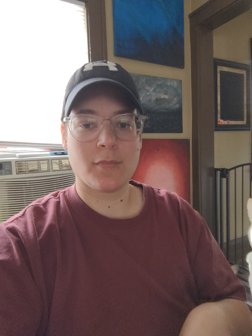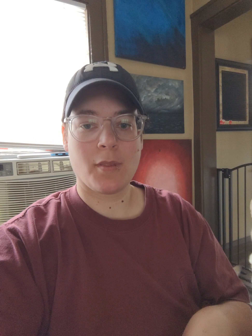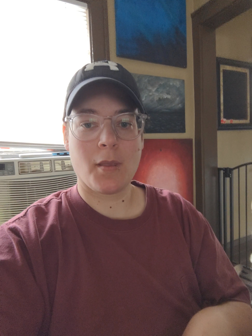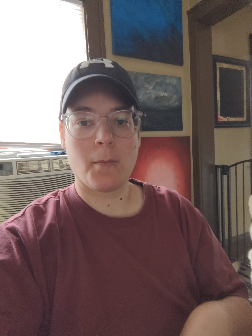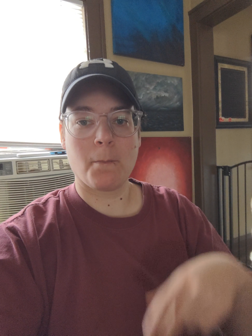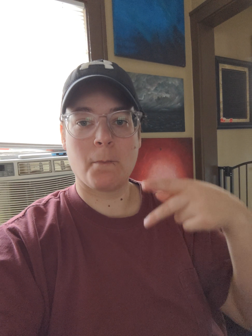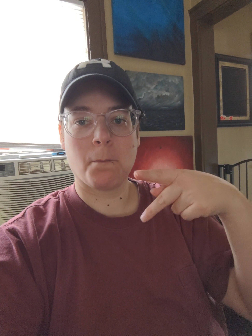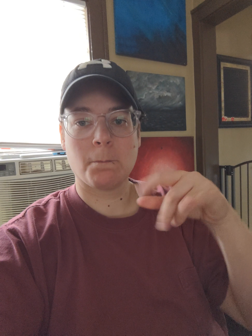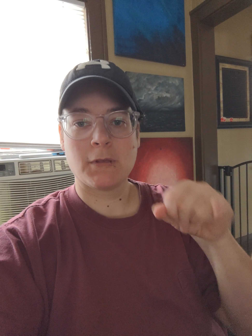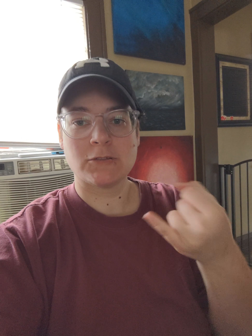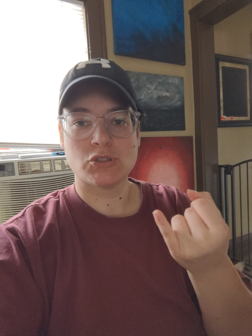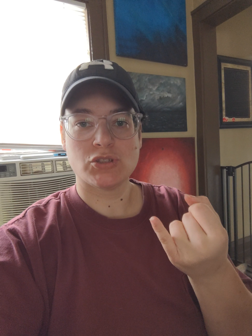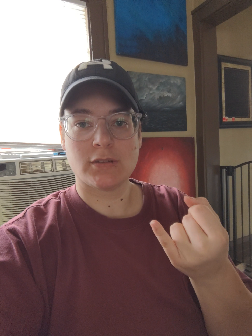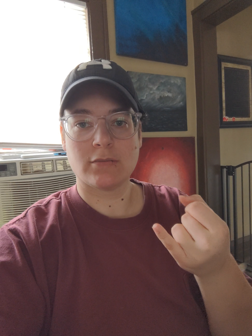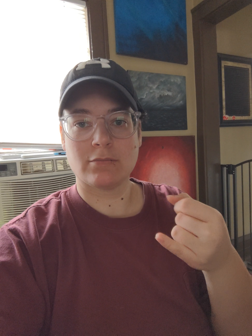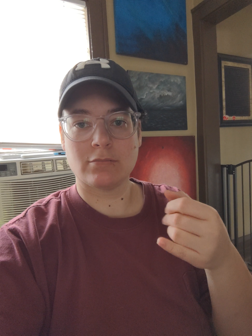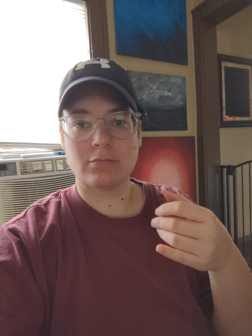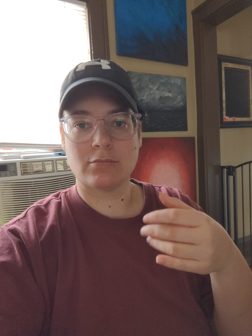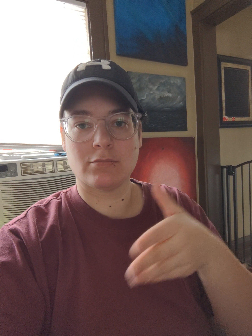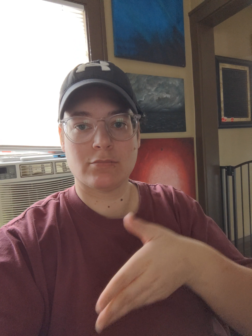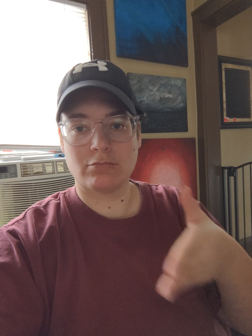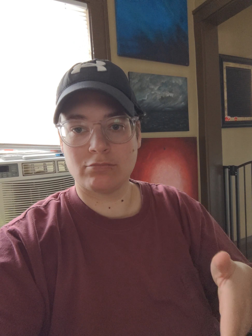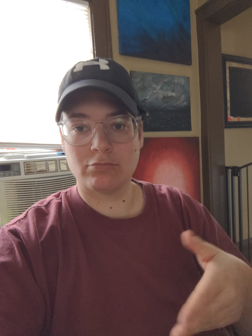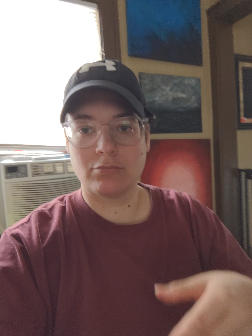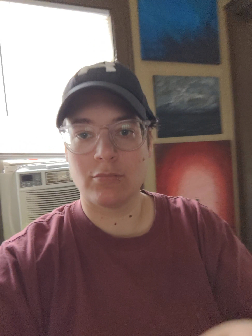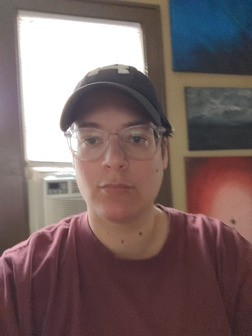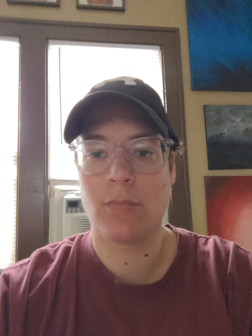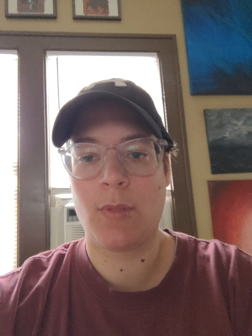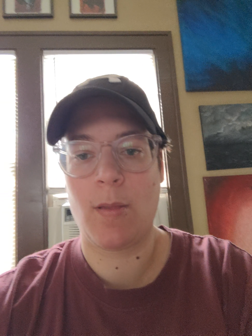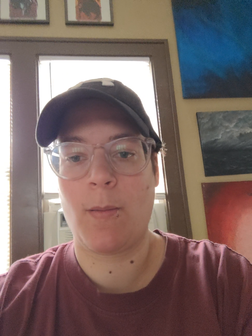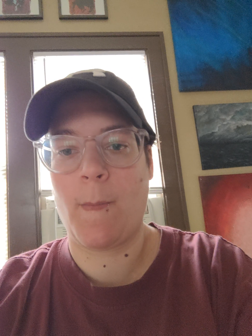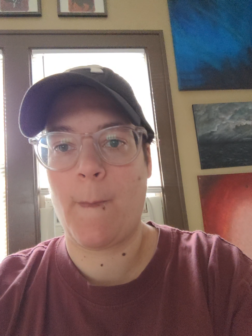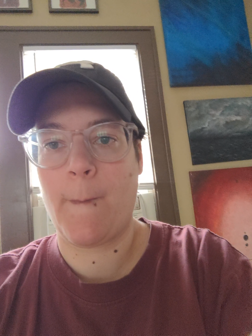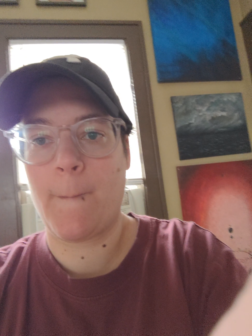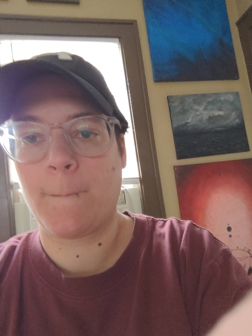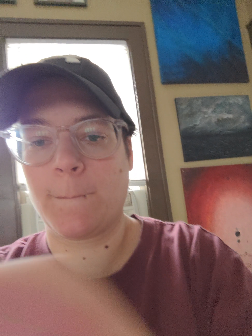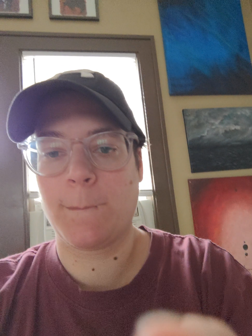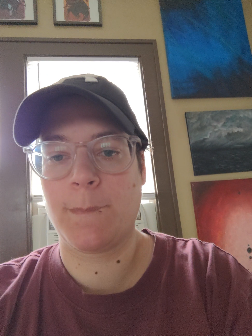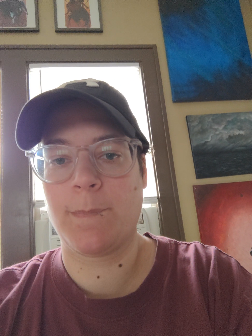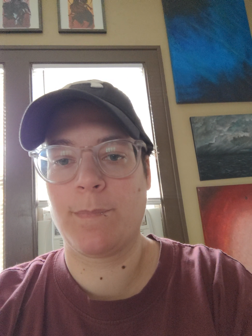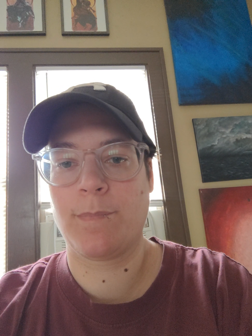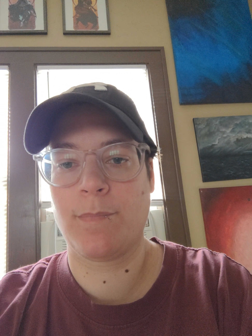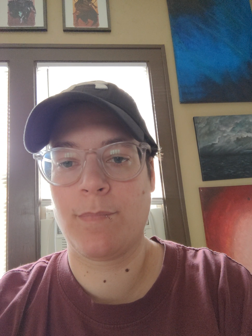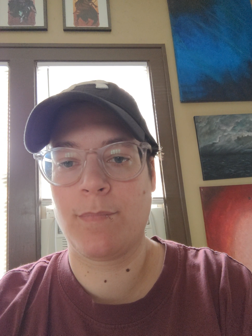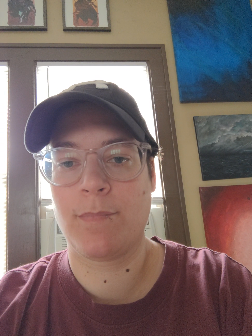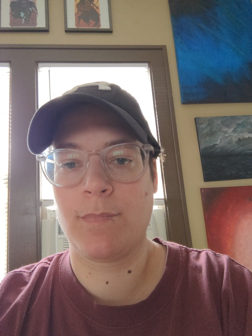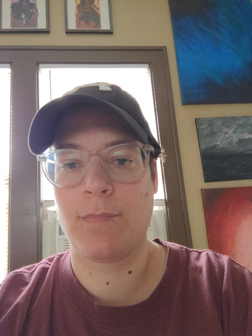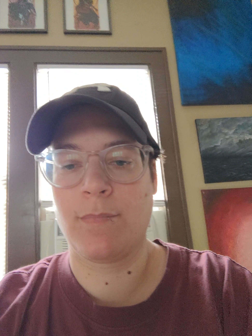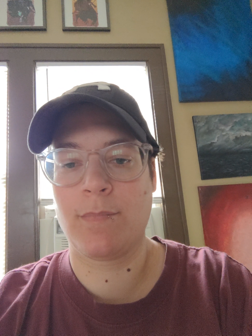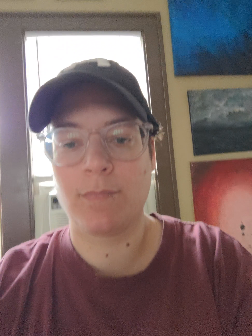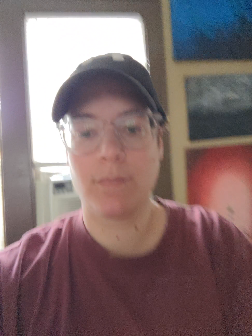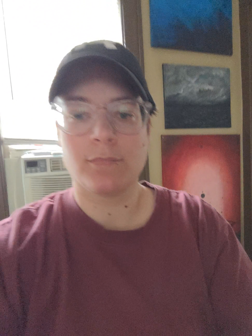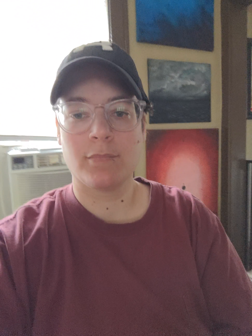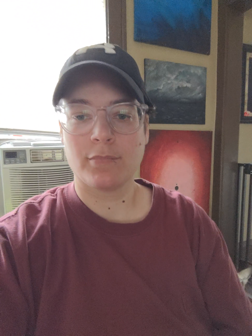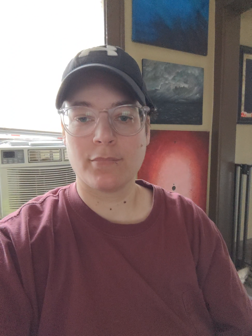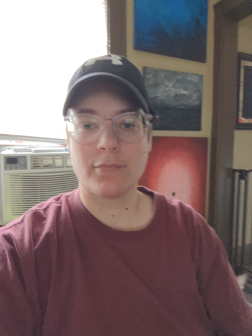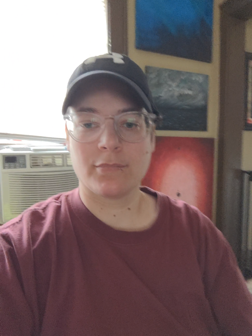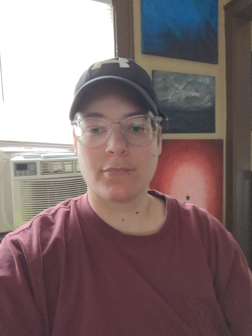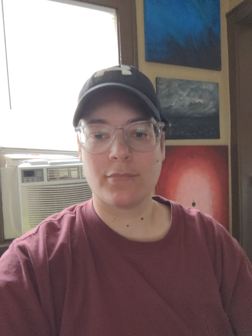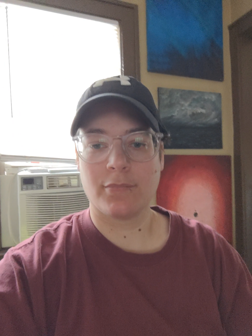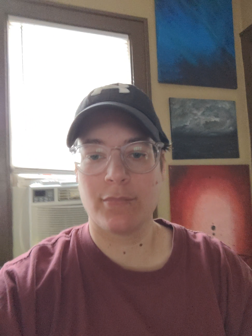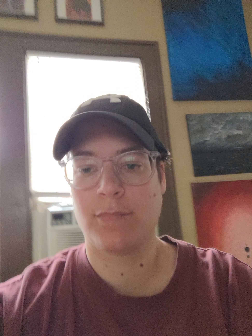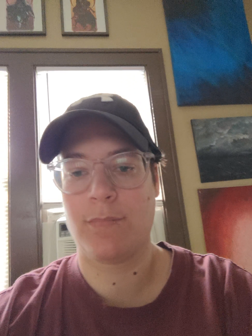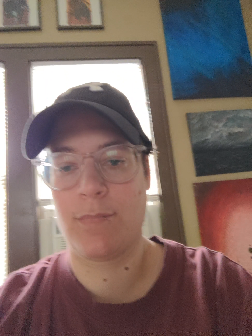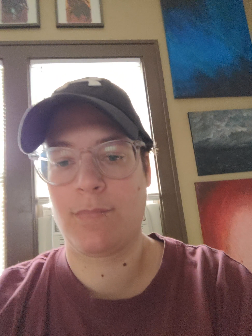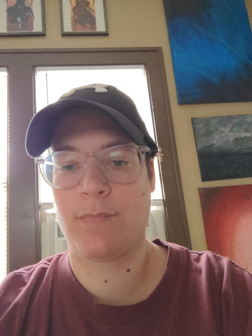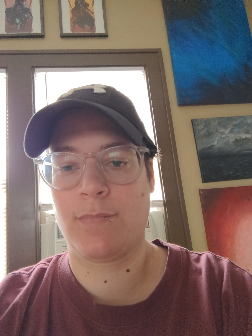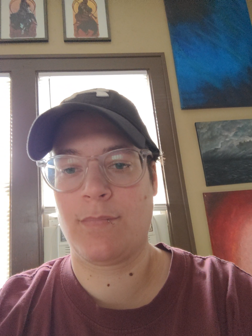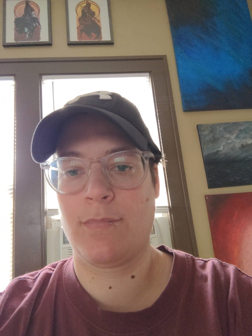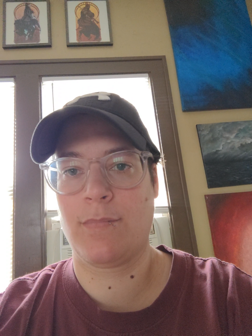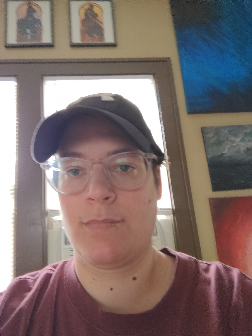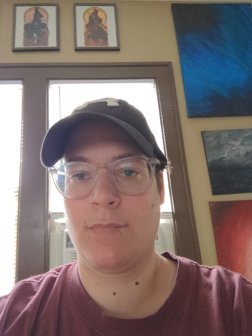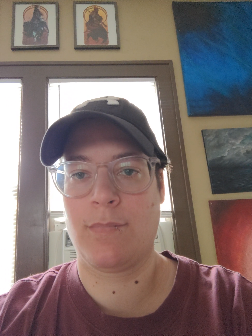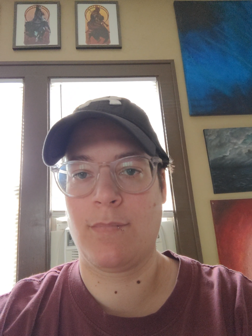pajamas